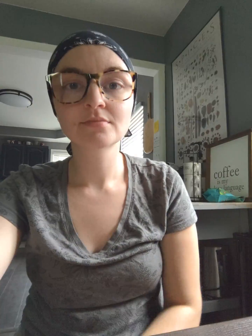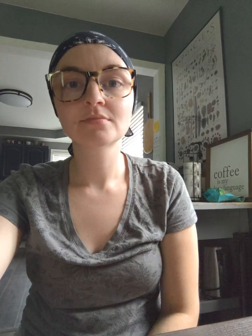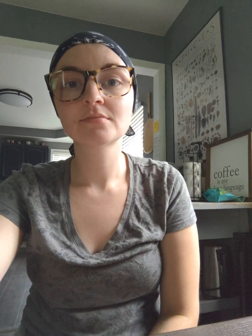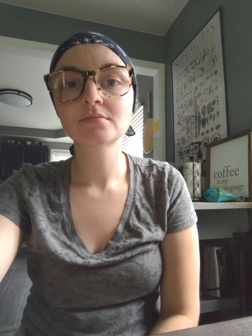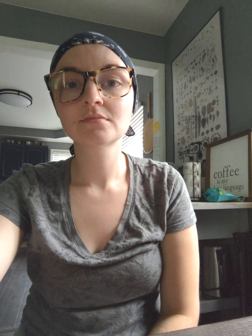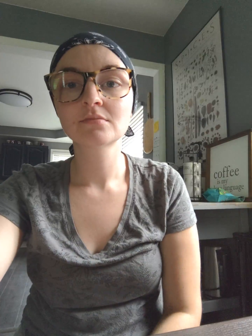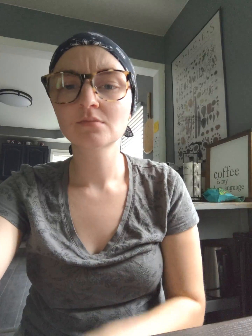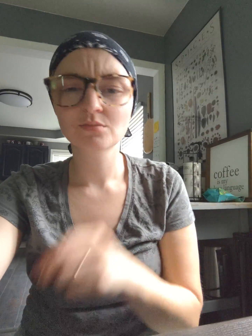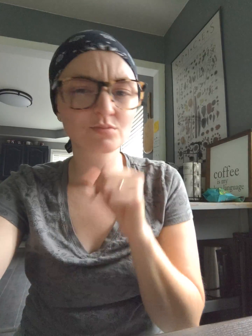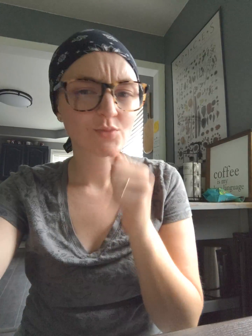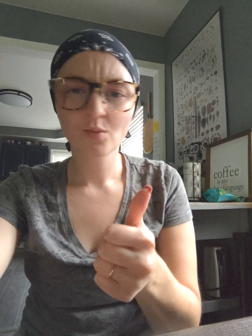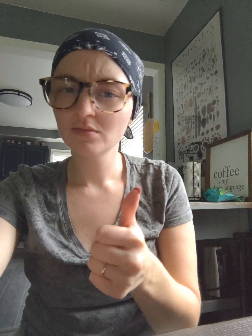don't